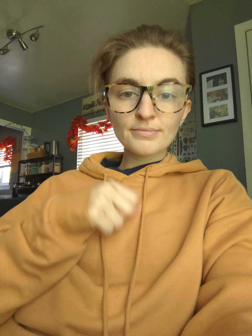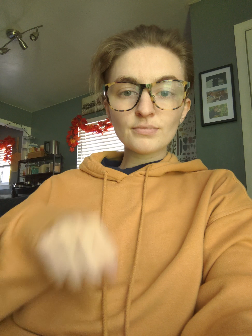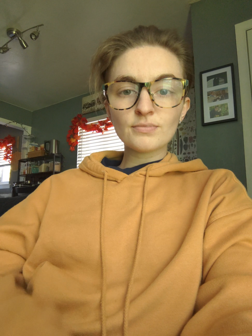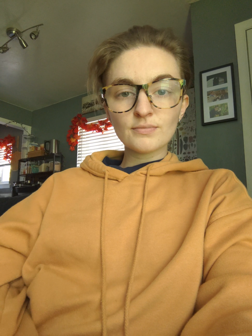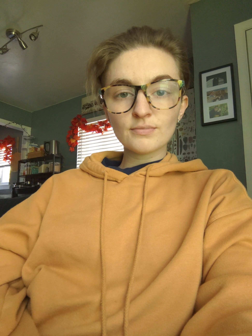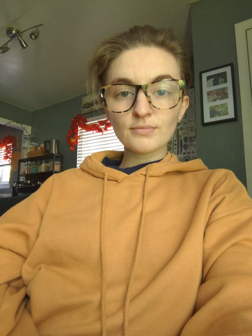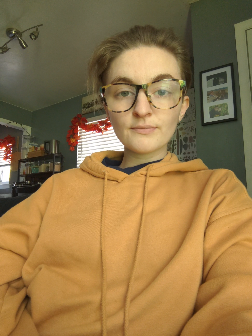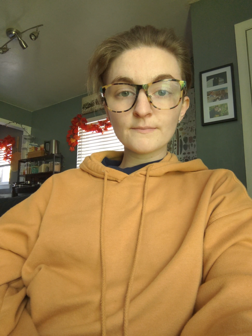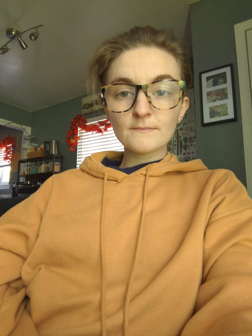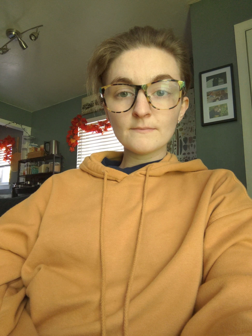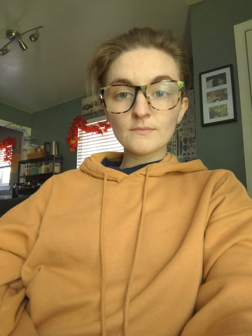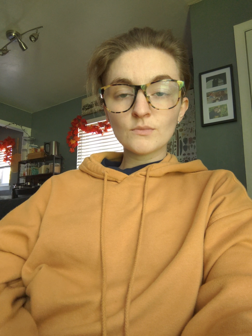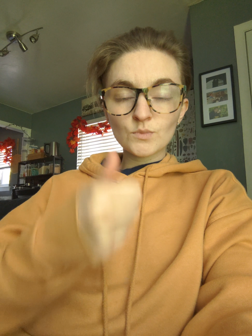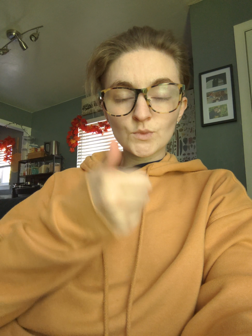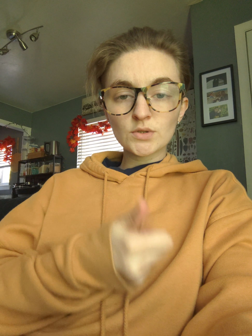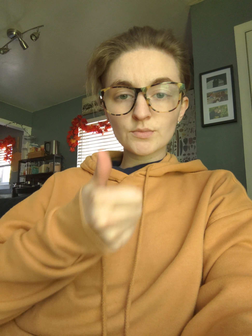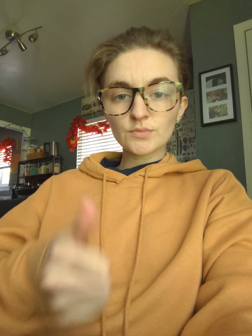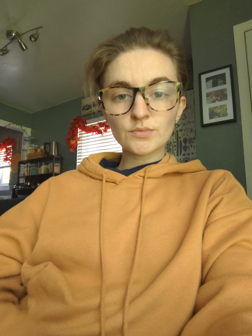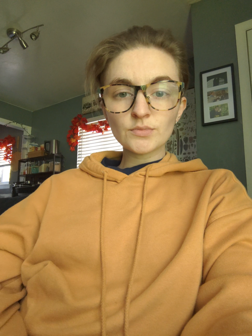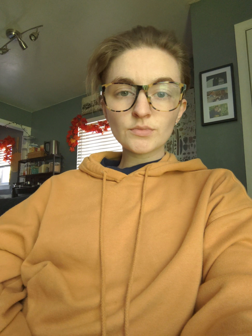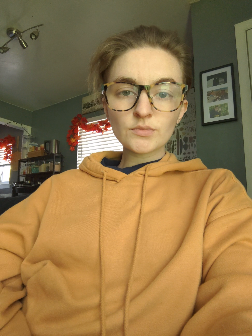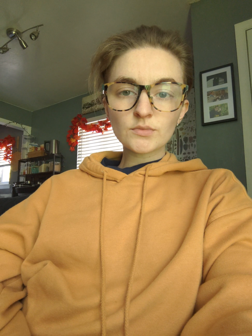each